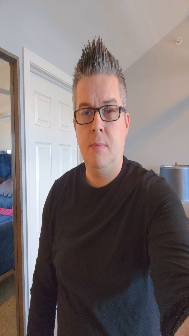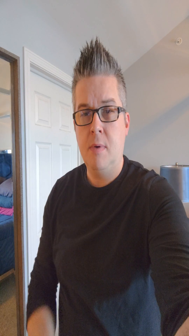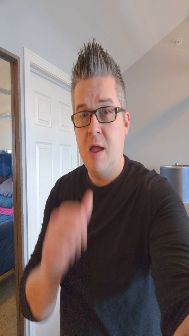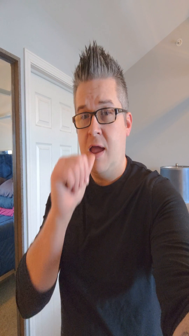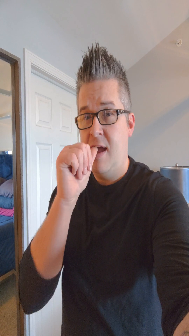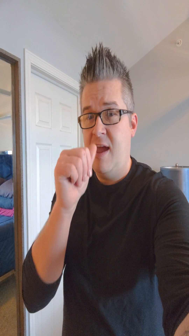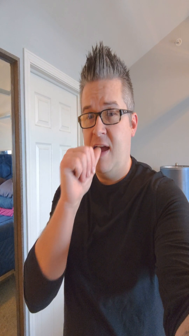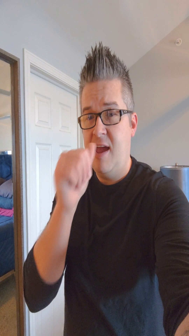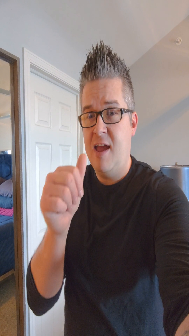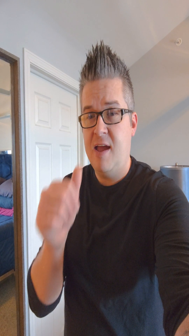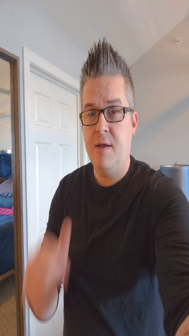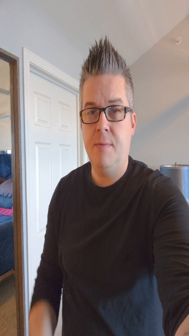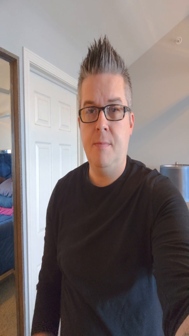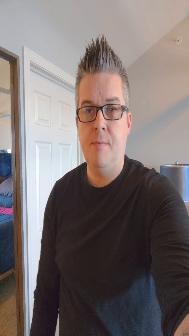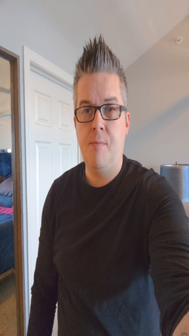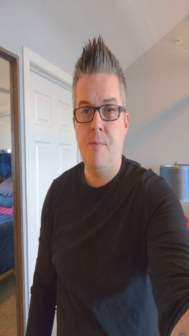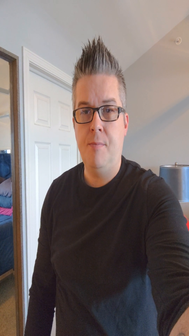nuts